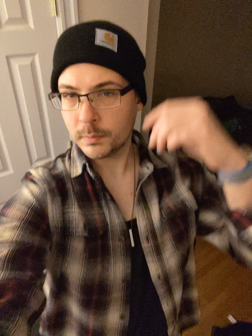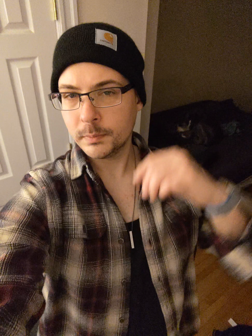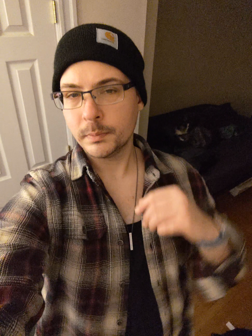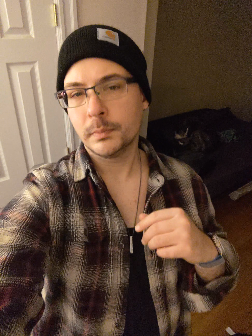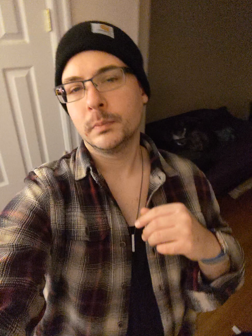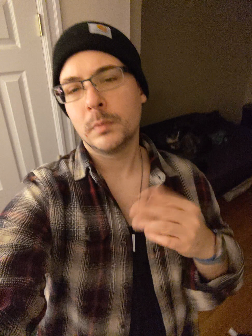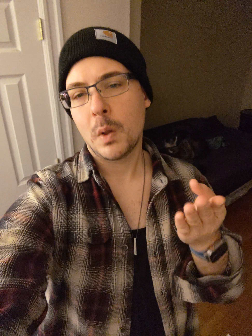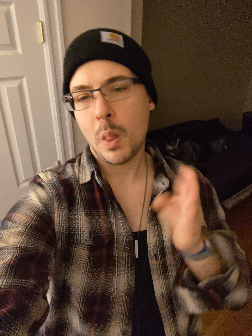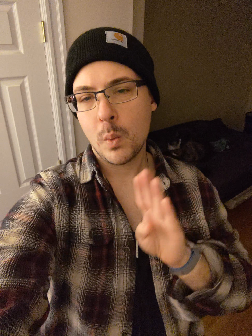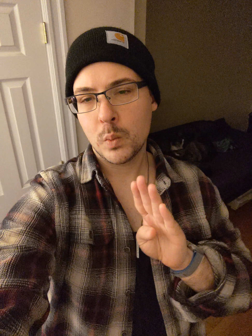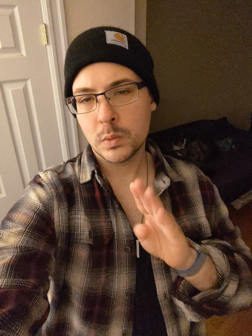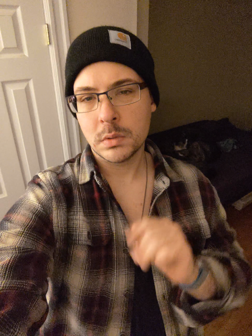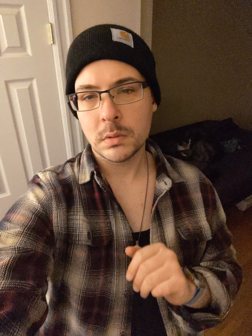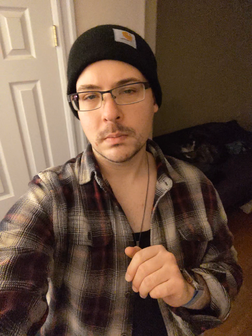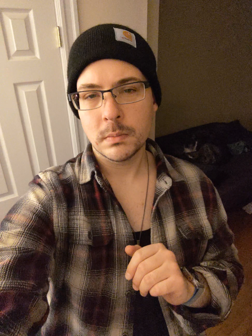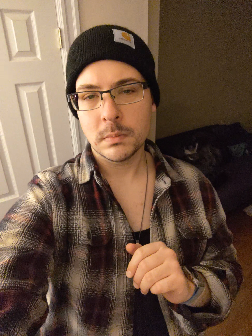close